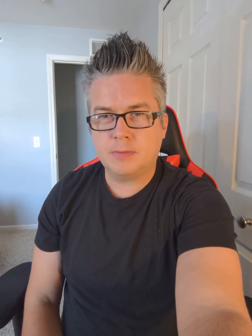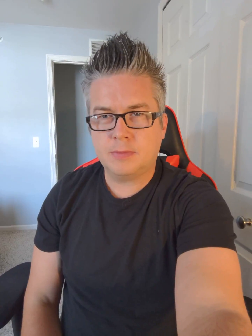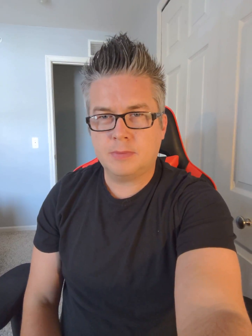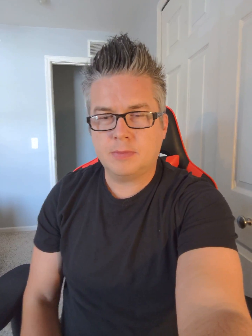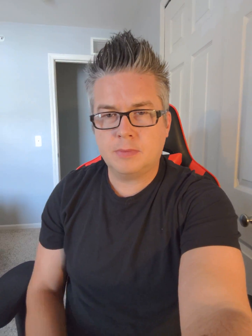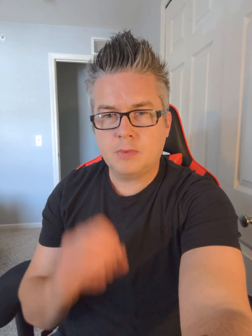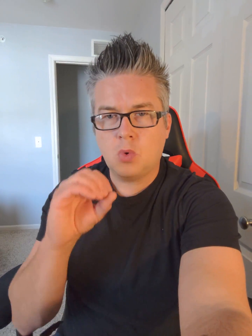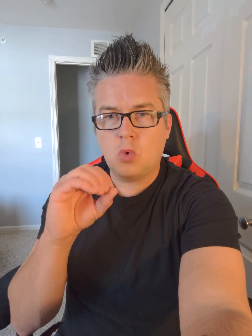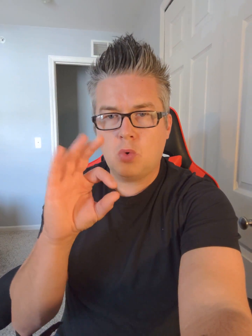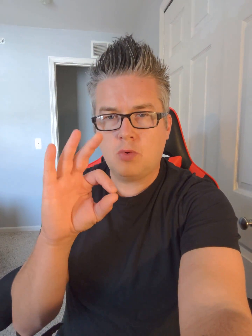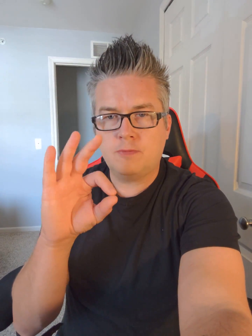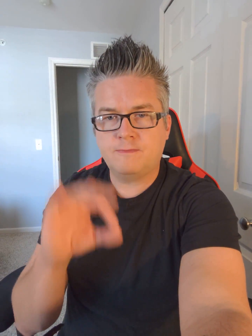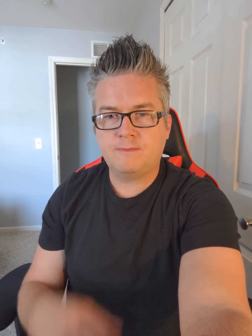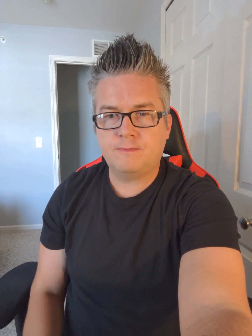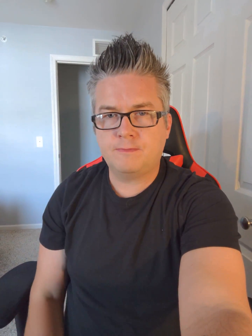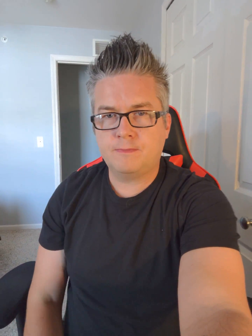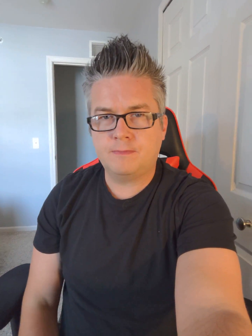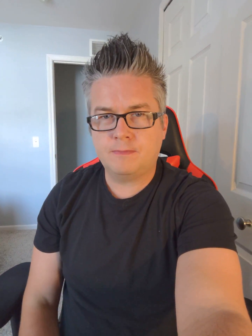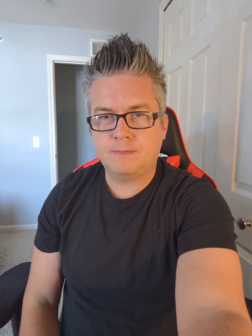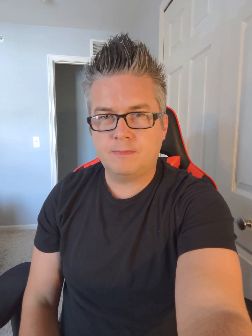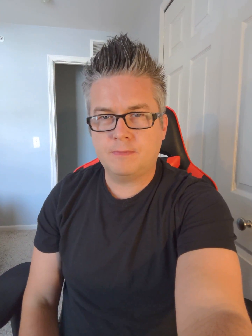of